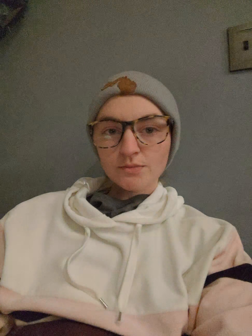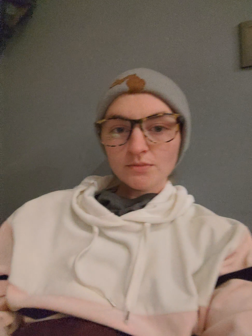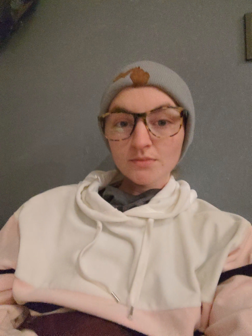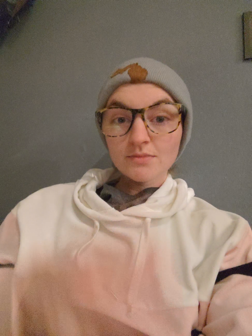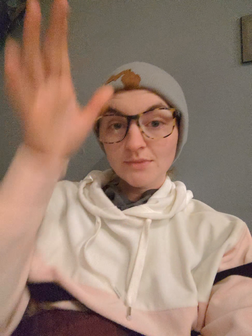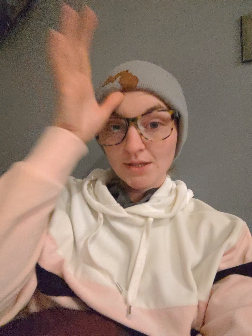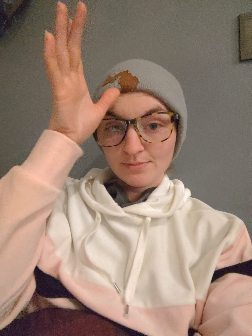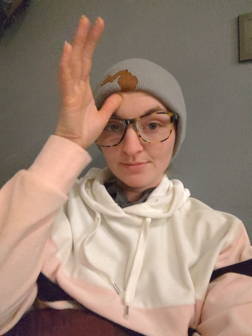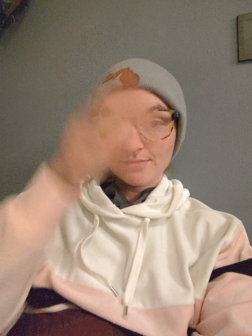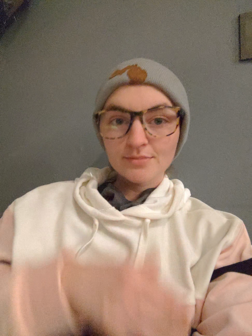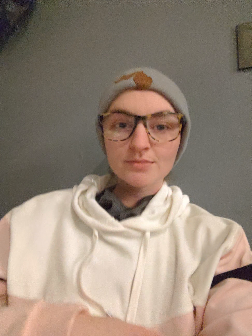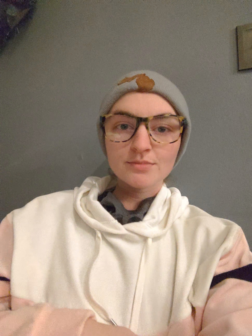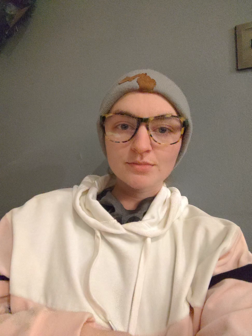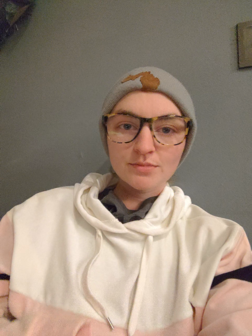dad